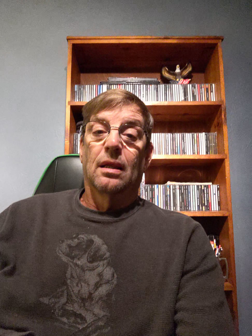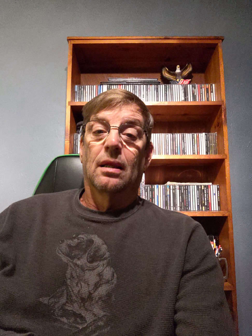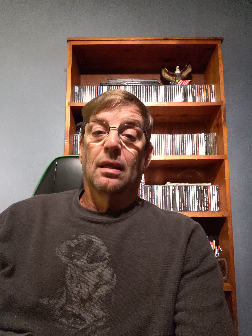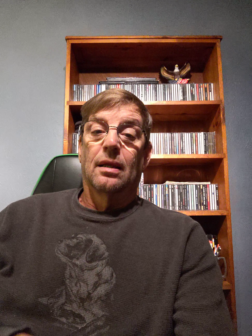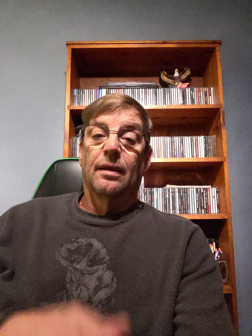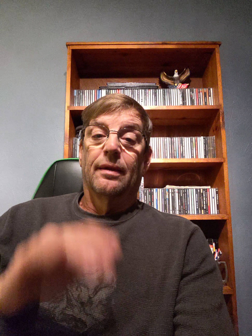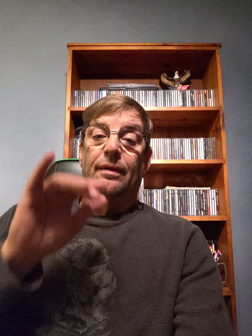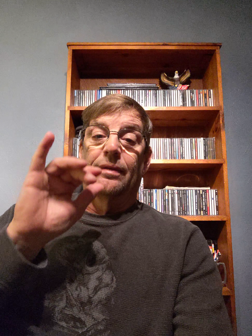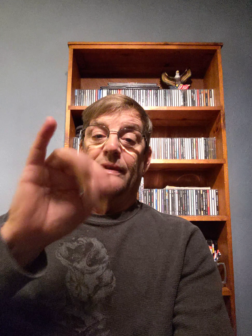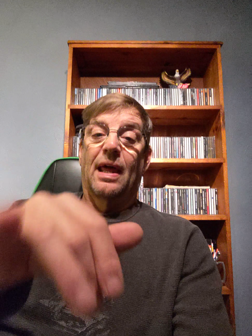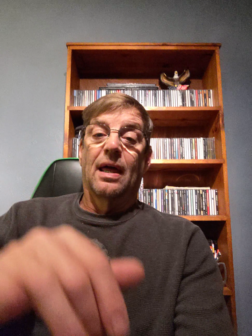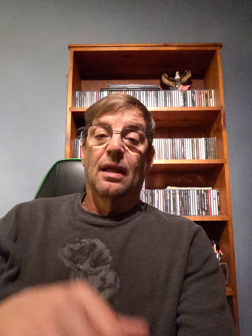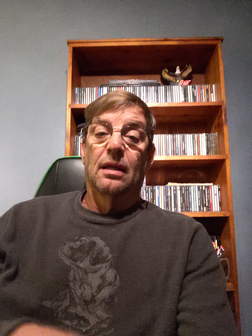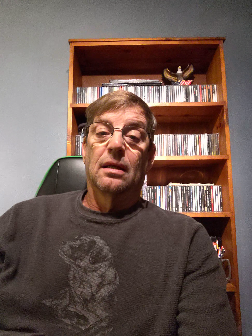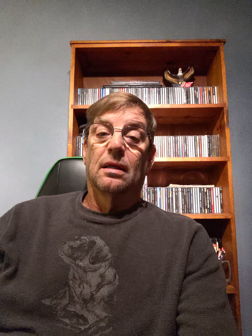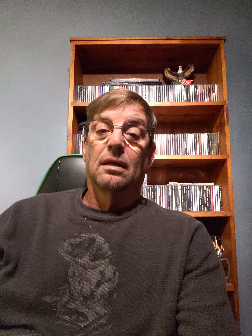that